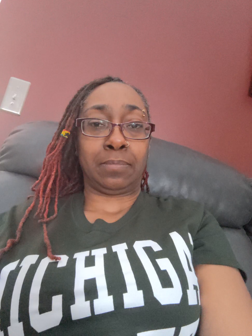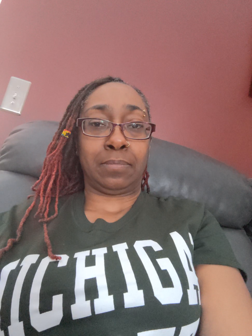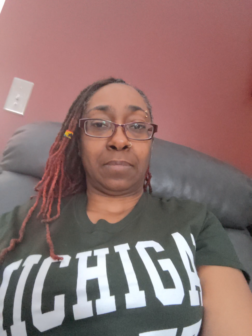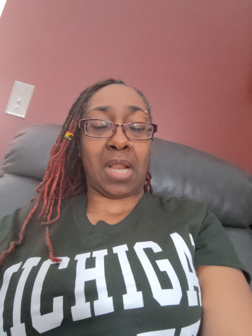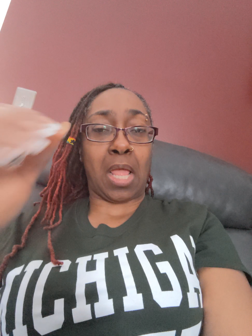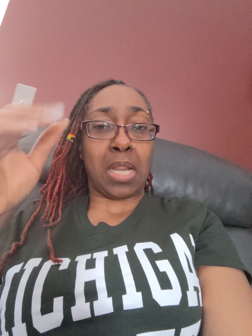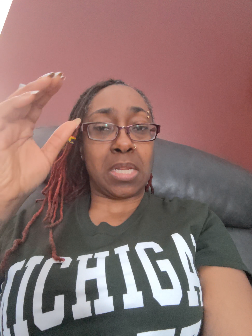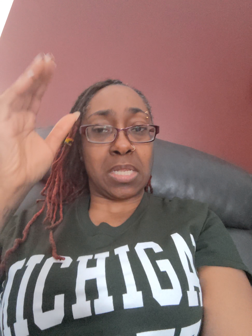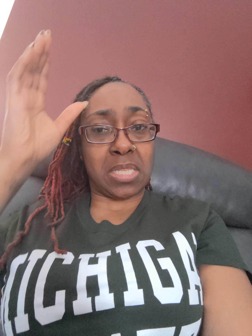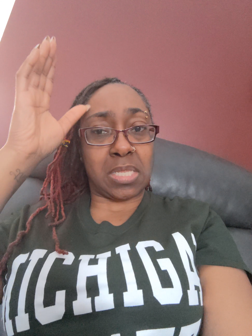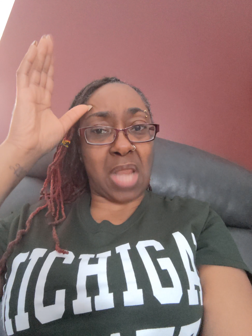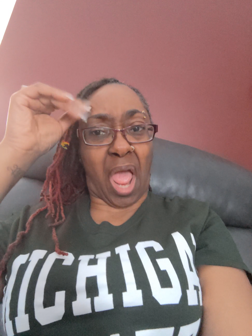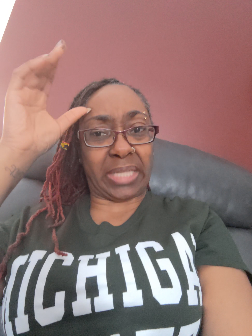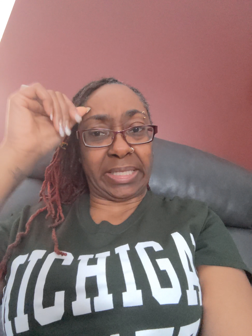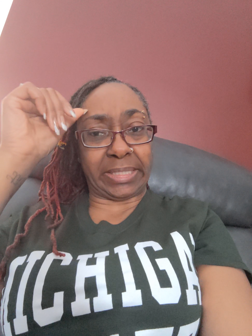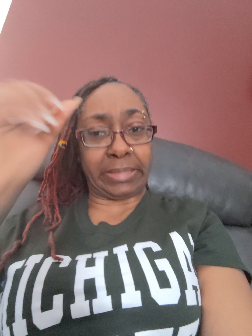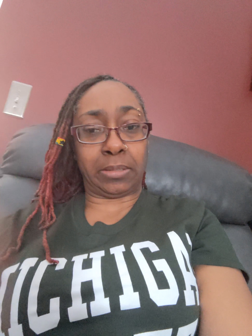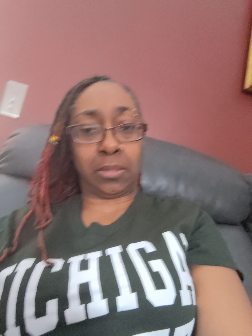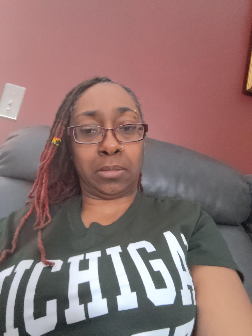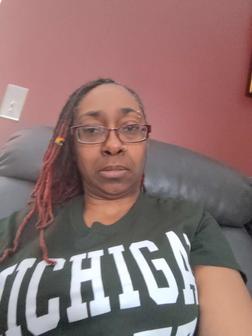donkey